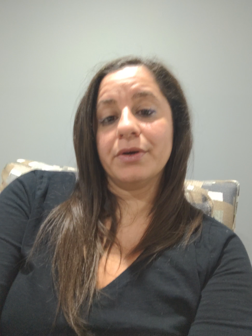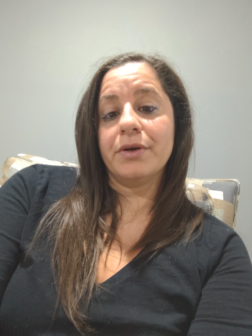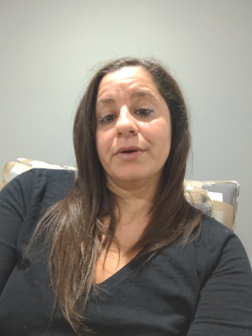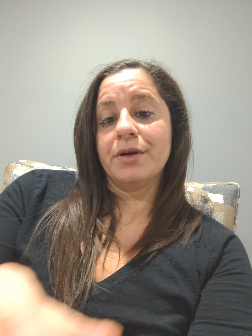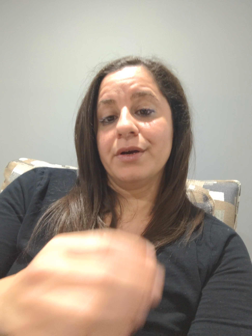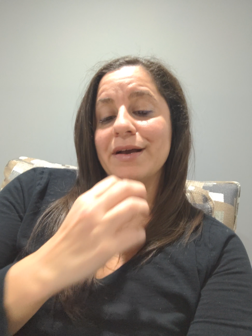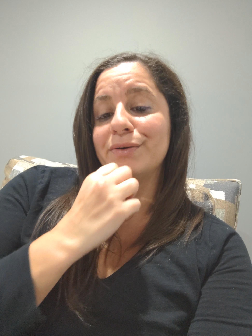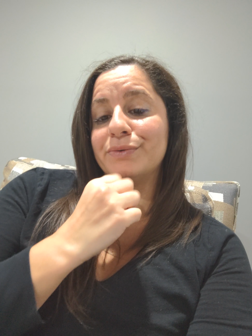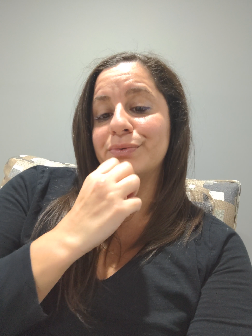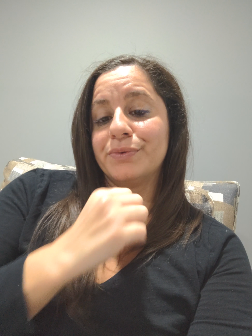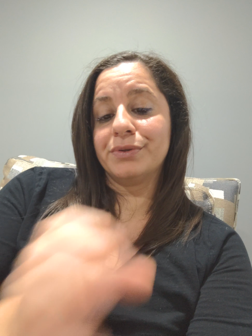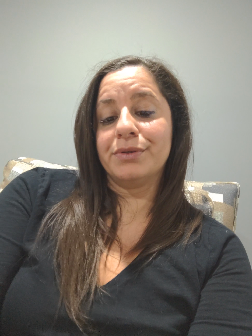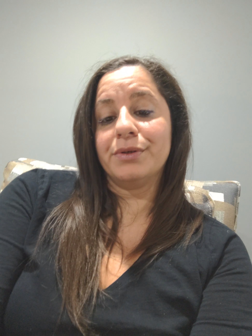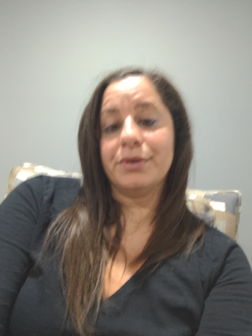underwear